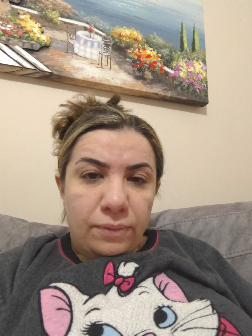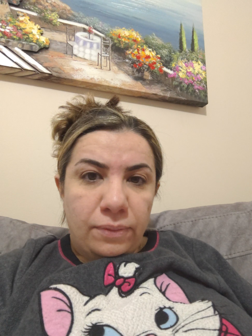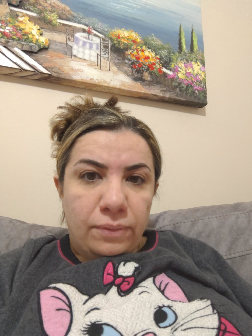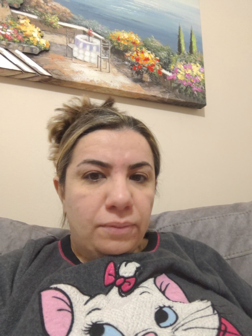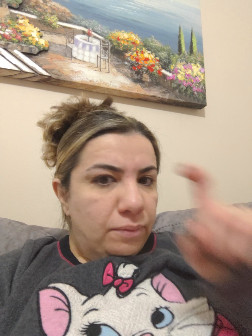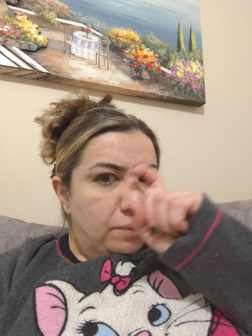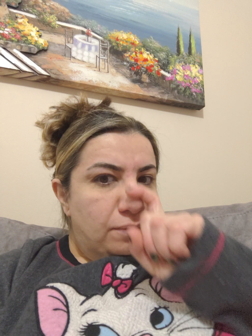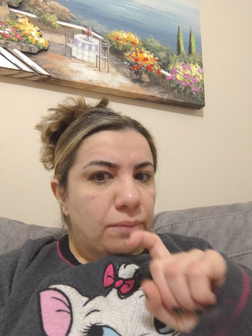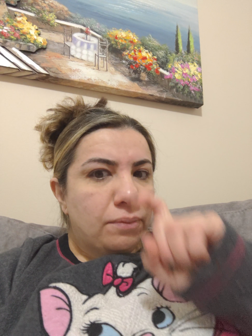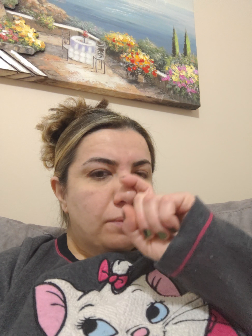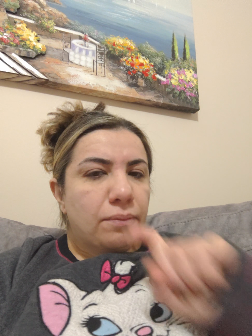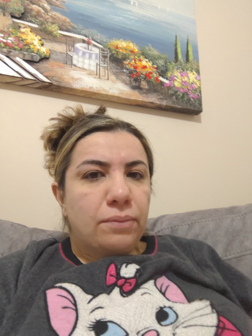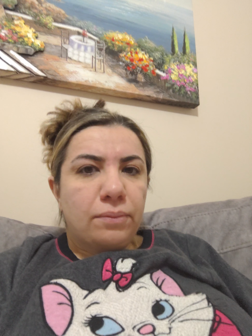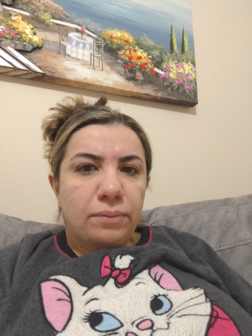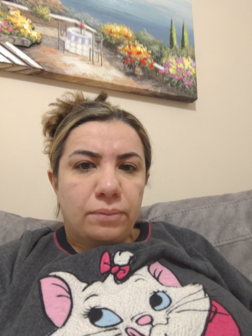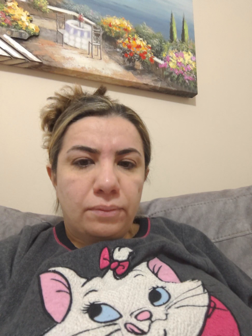doll